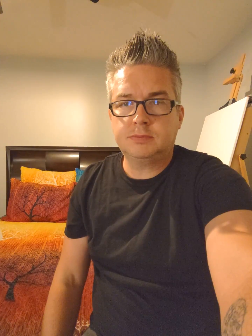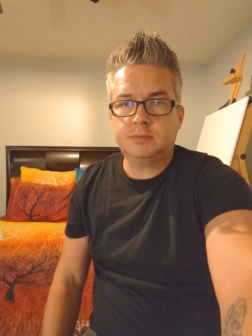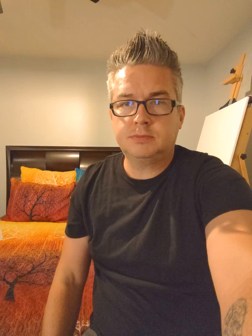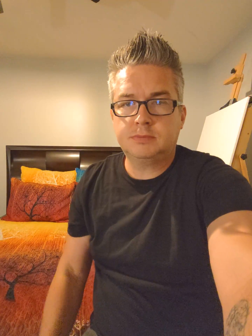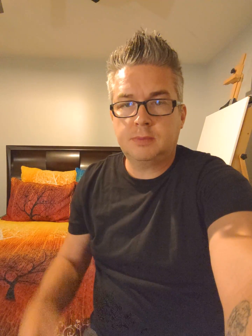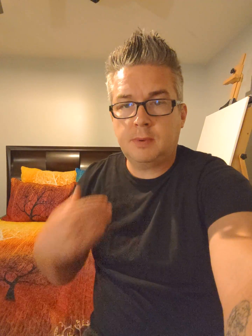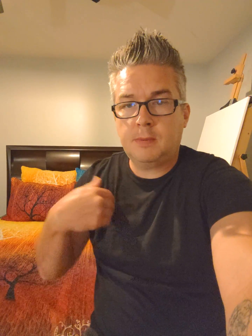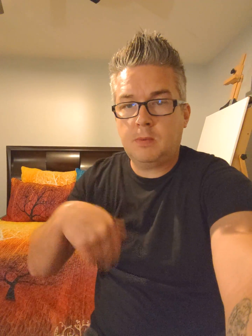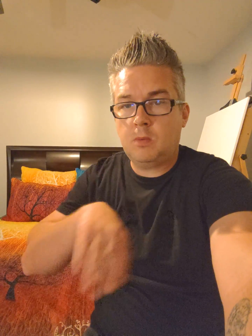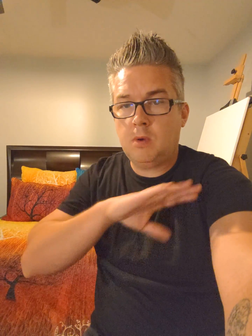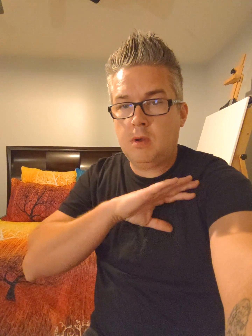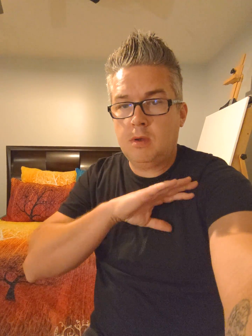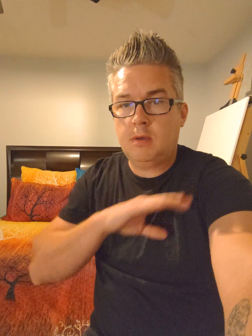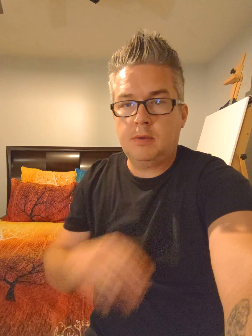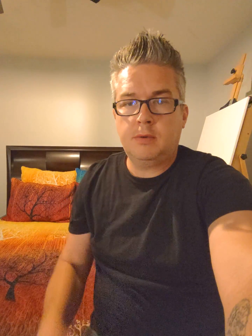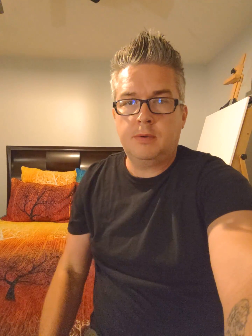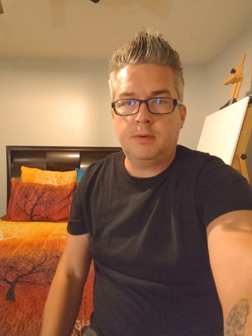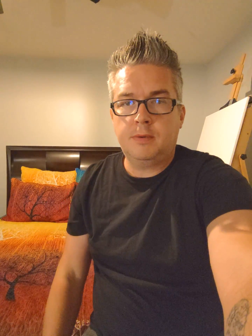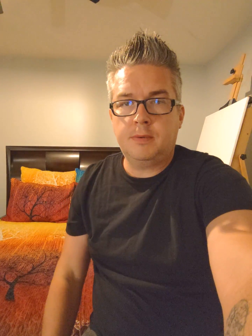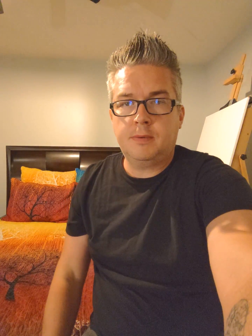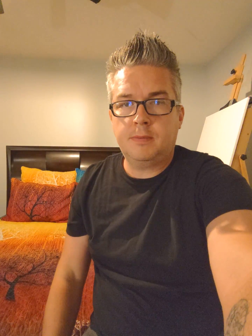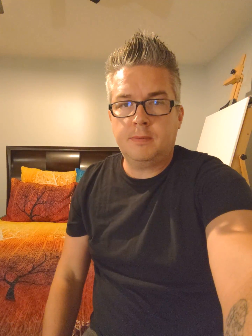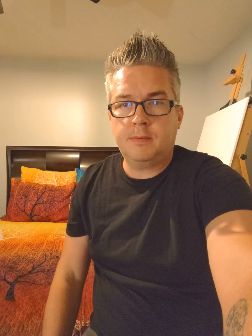scarf